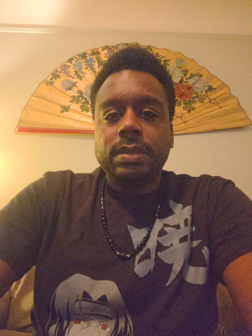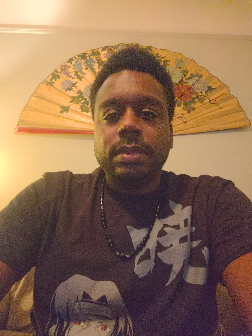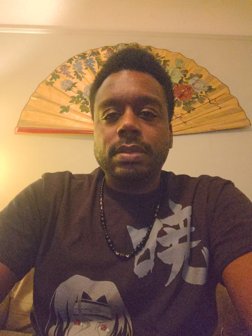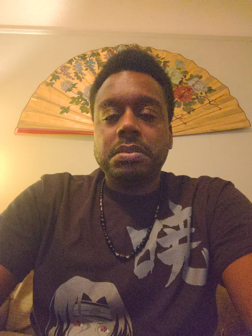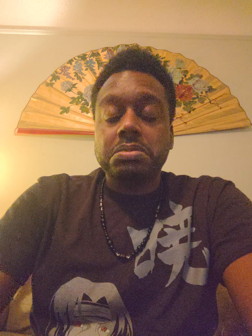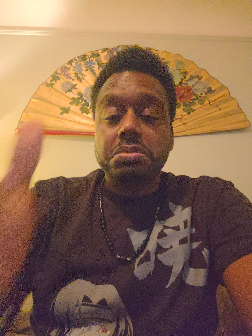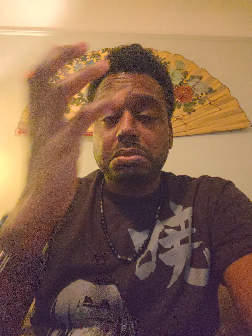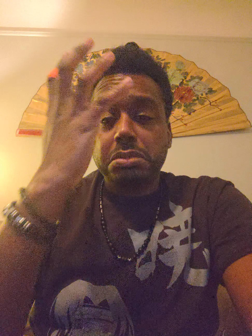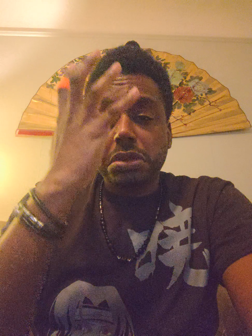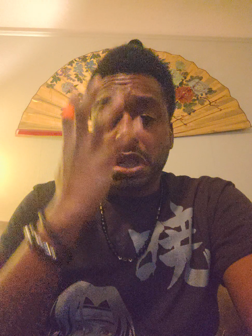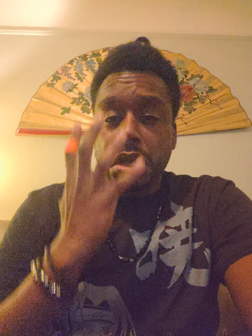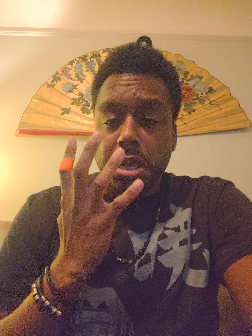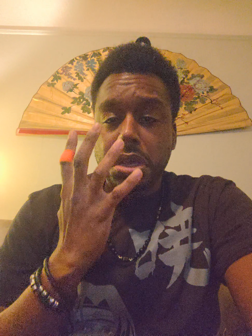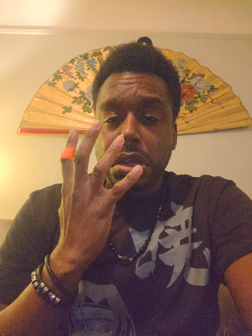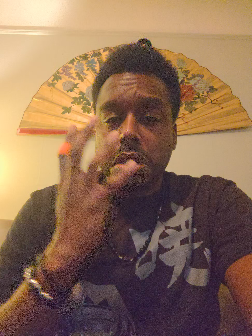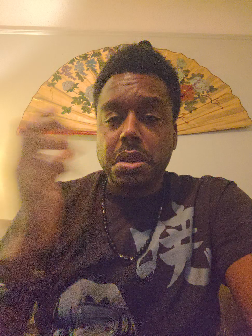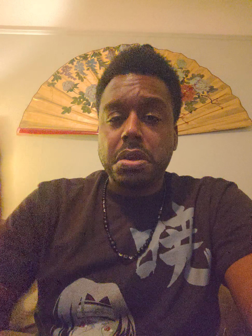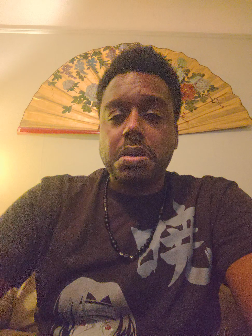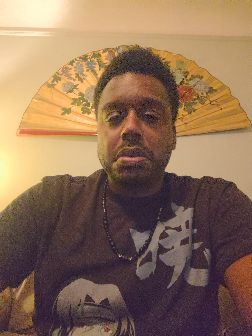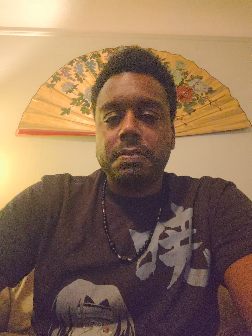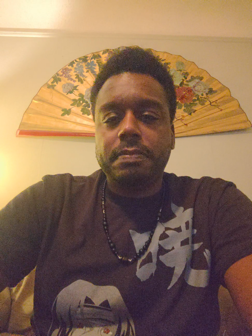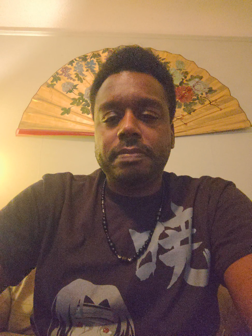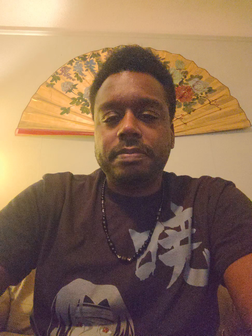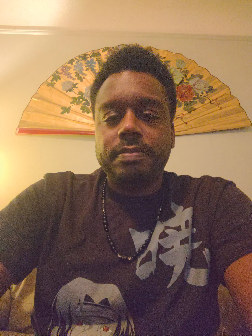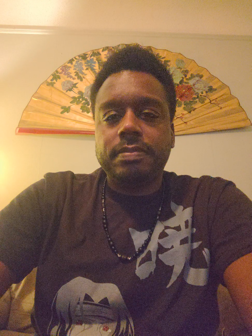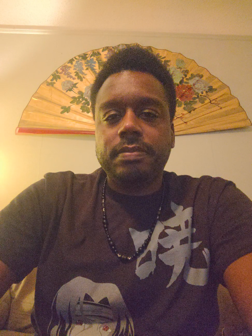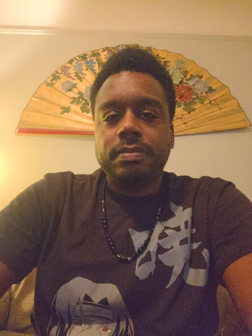sad